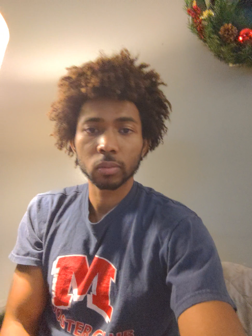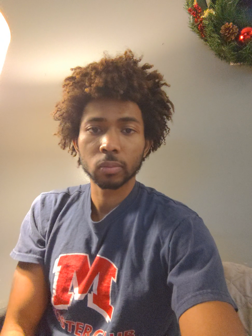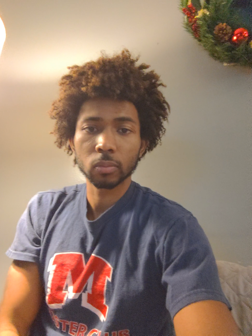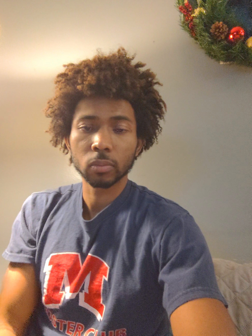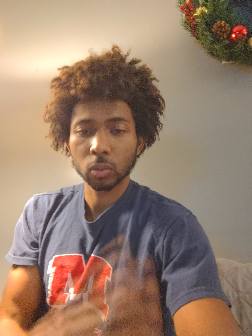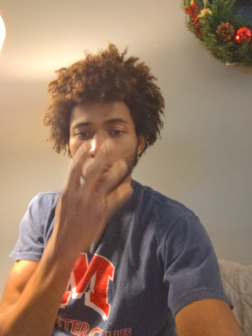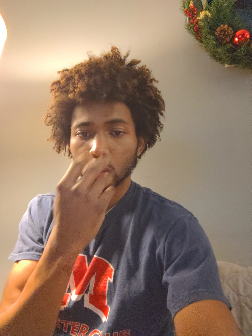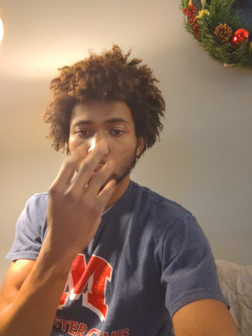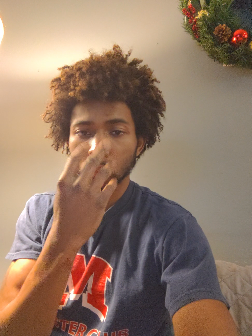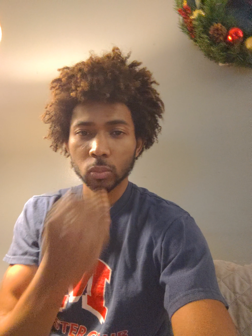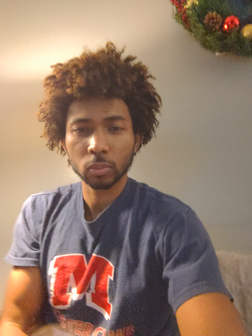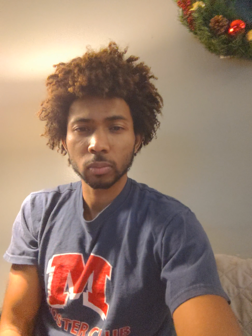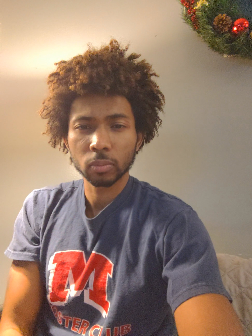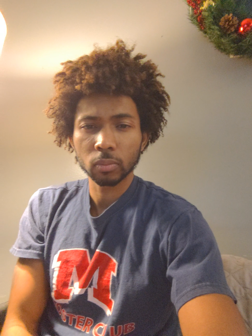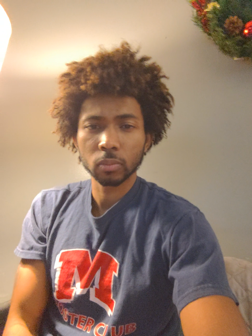wolf